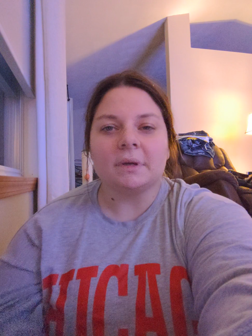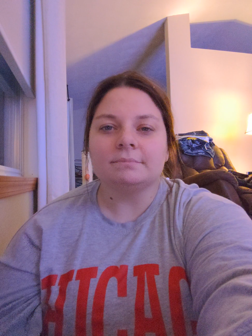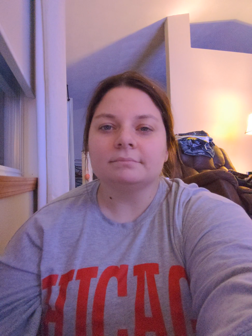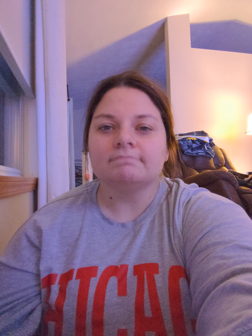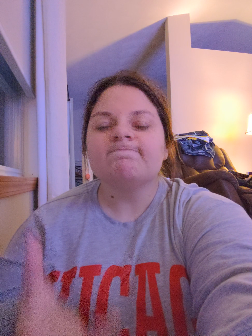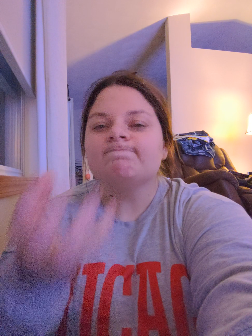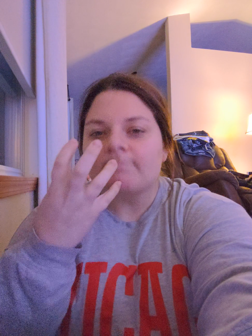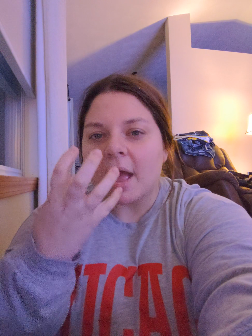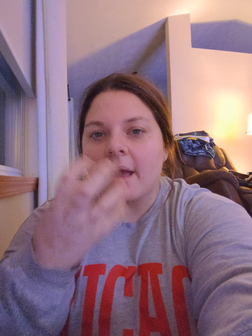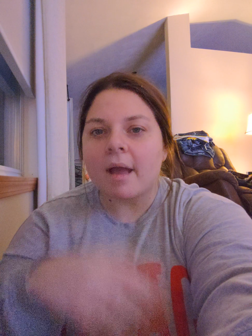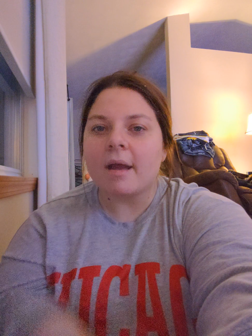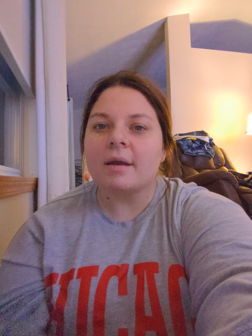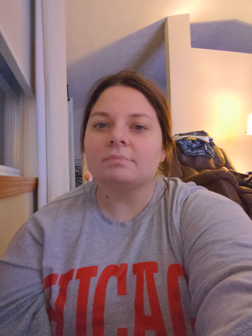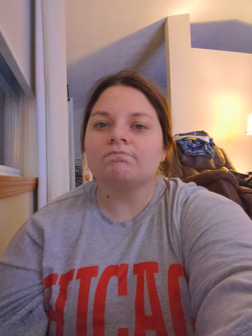mad